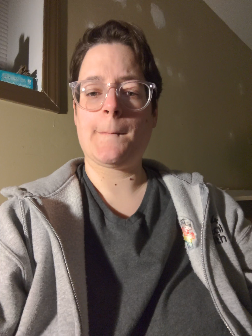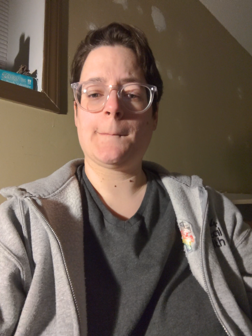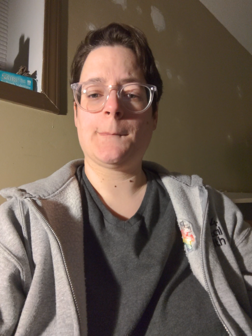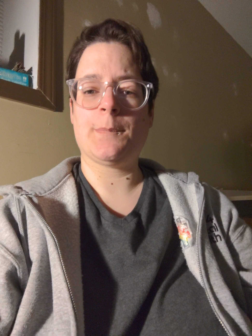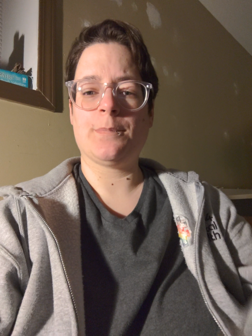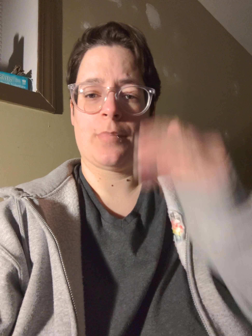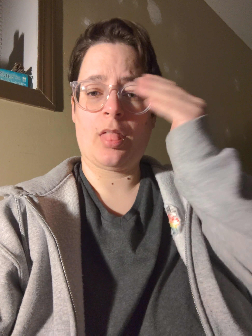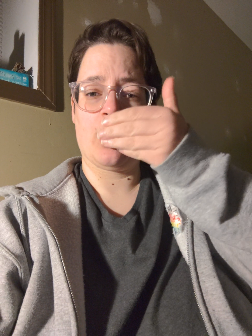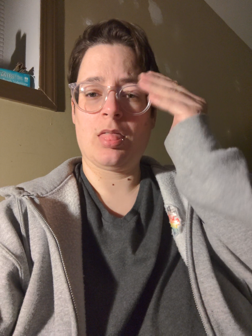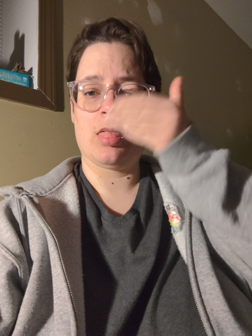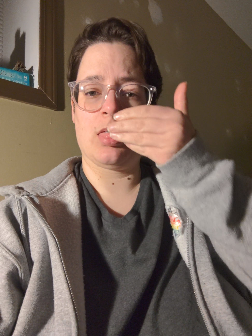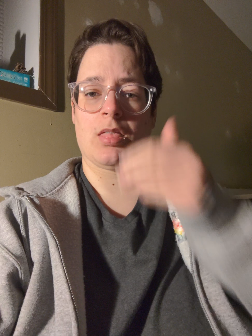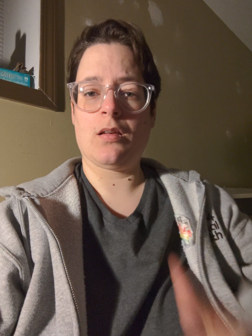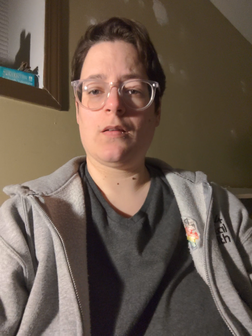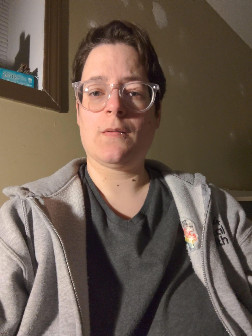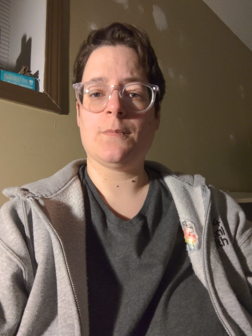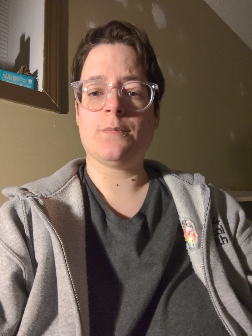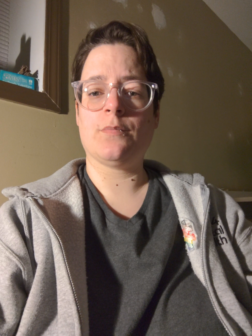sleepy